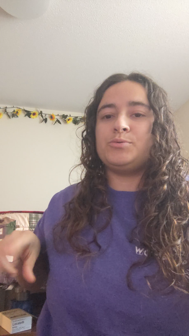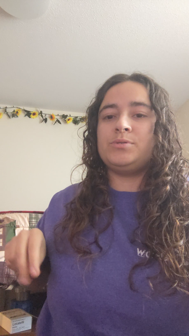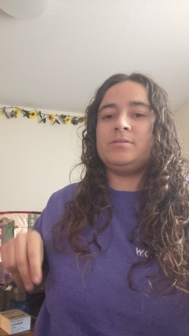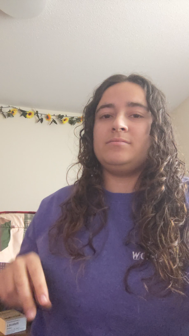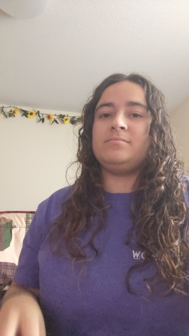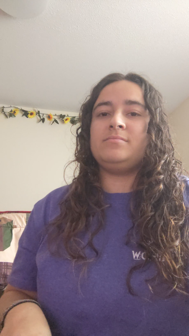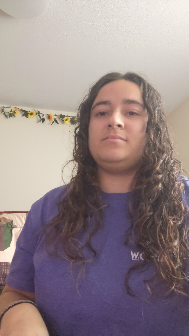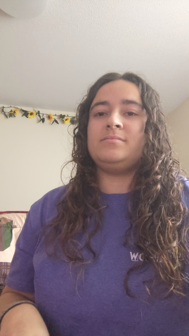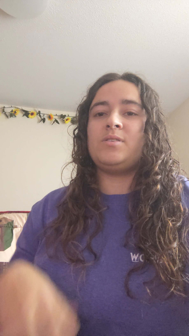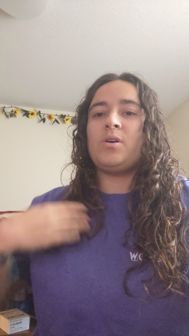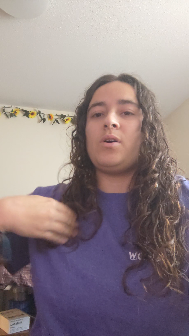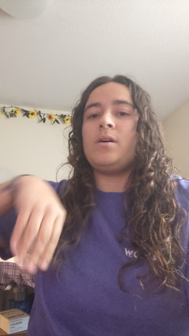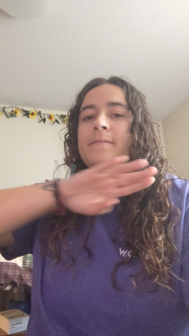scarf